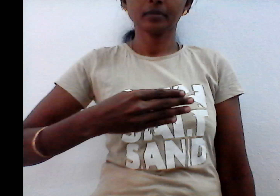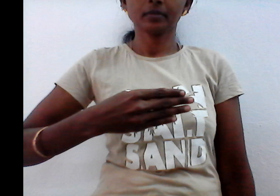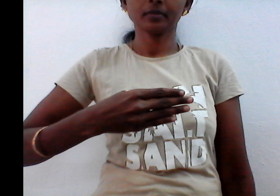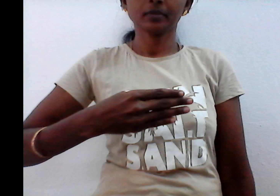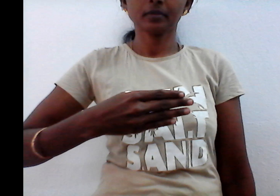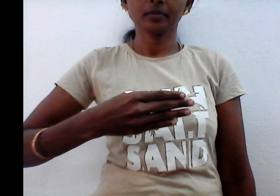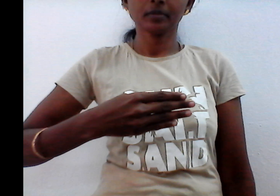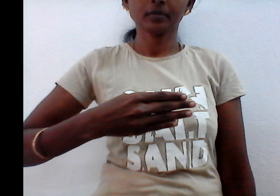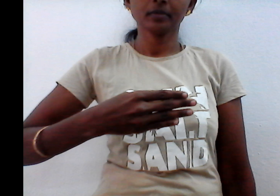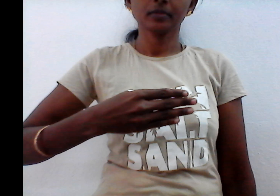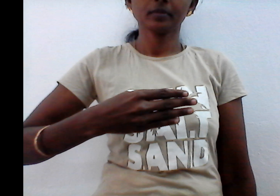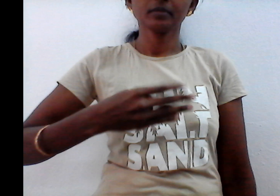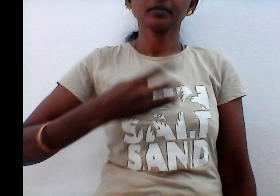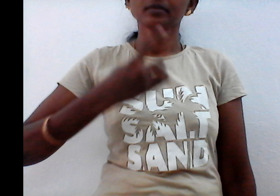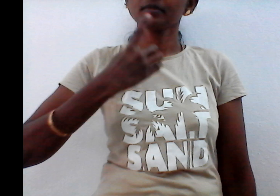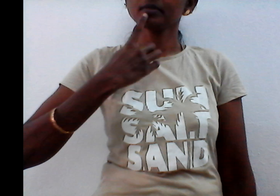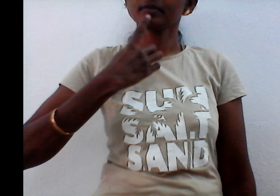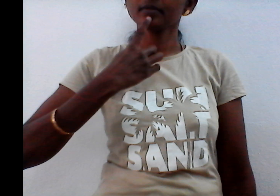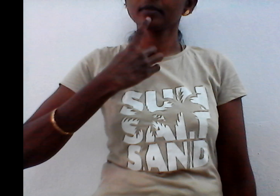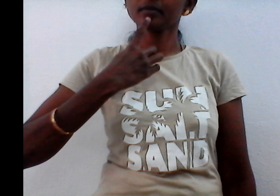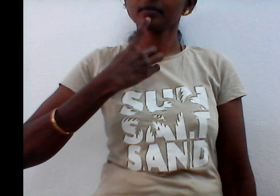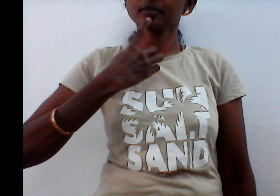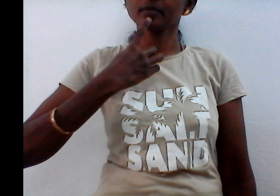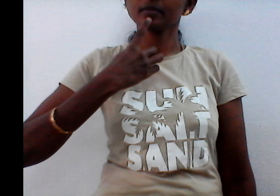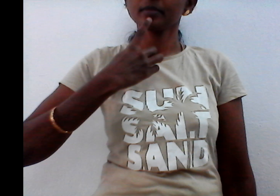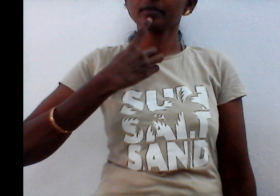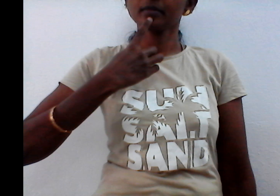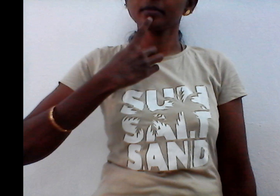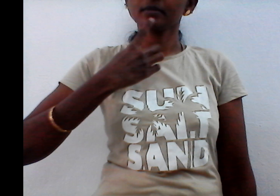അം